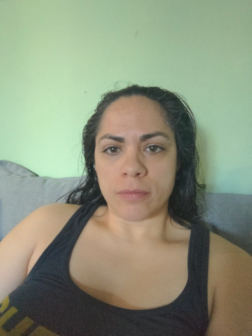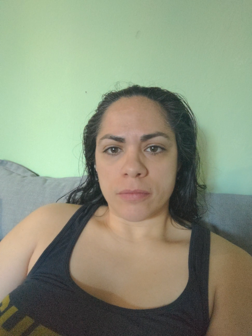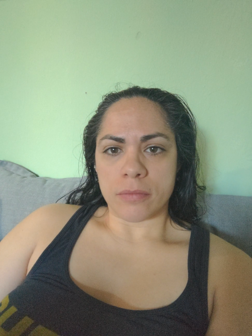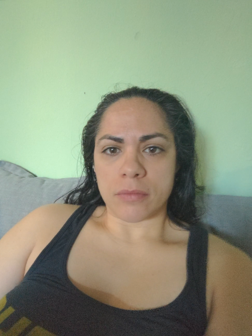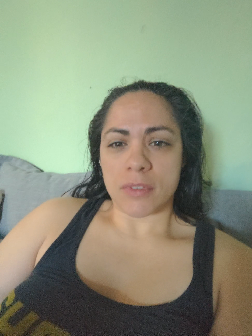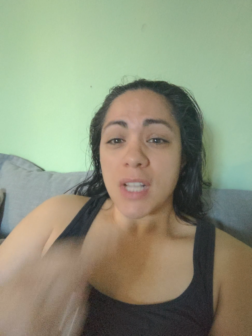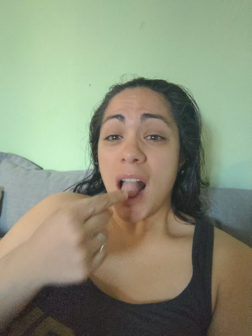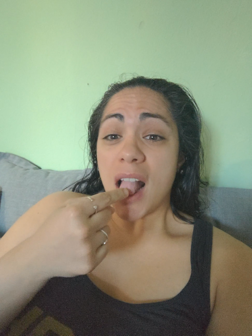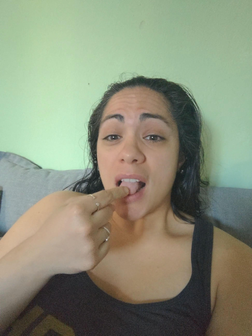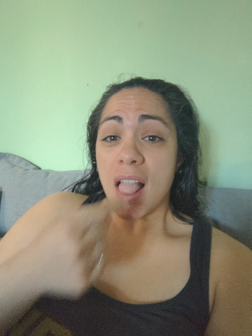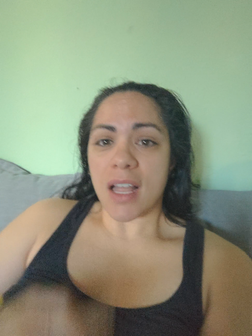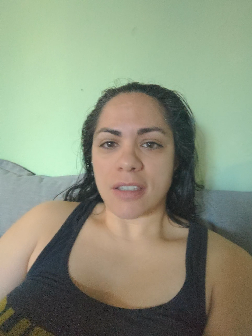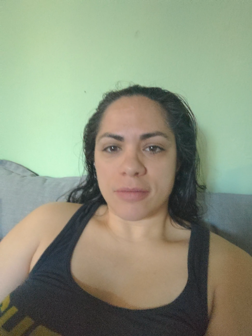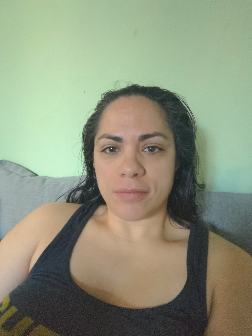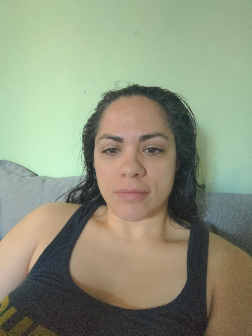tongue